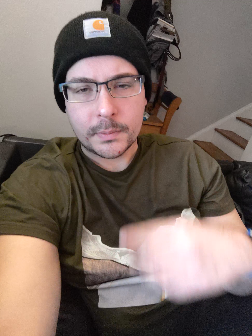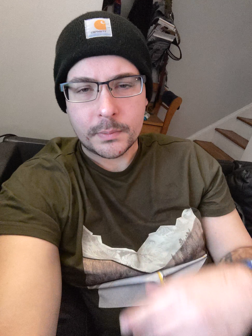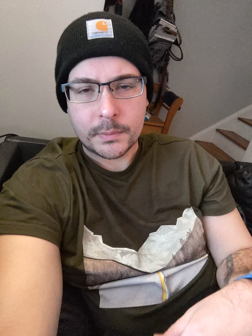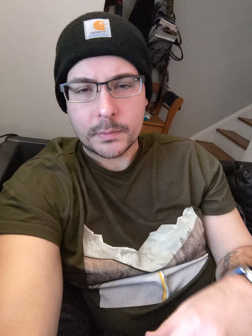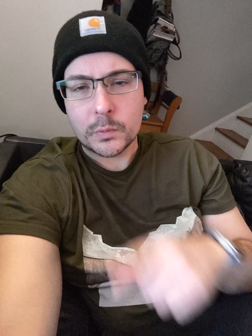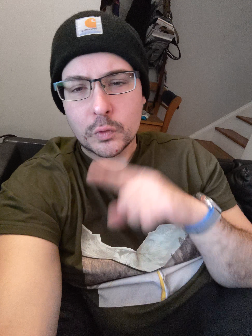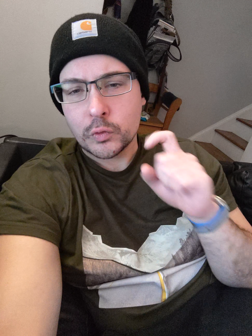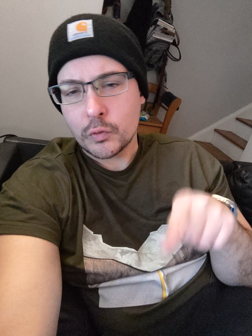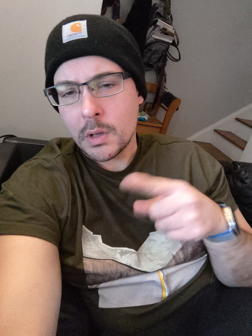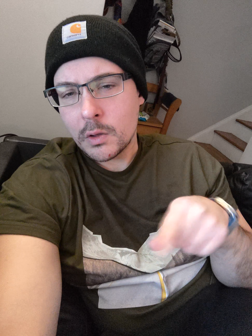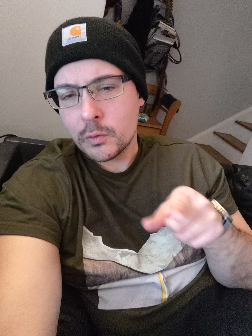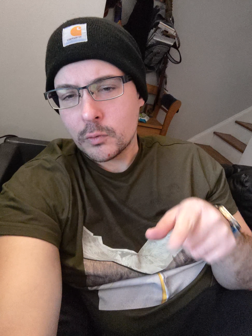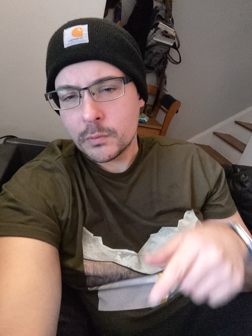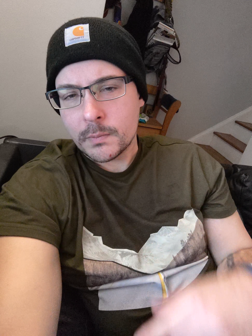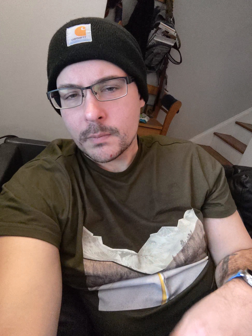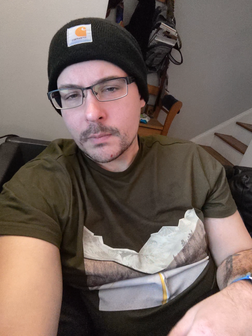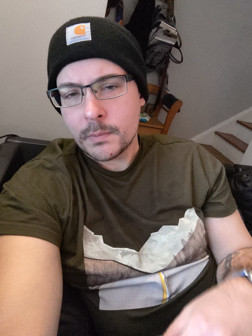dryer